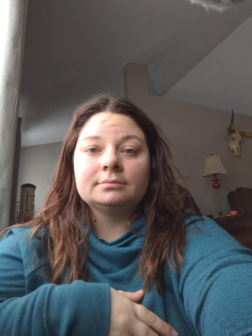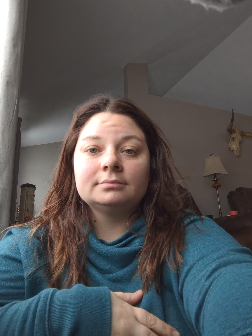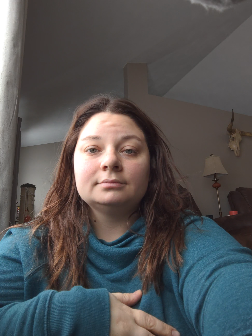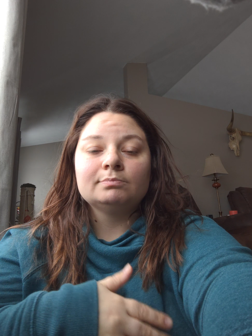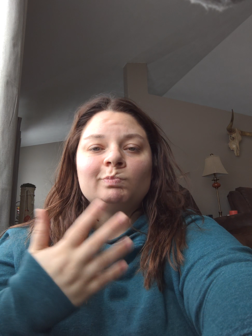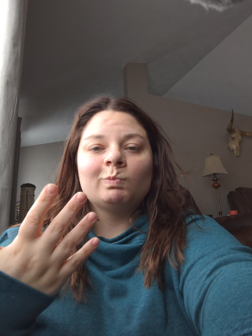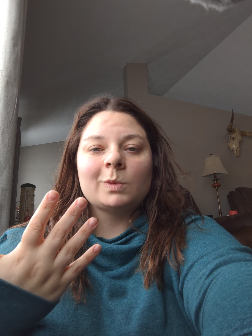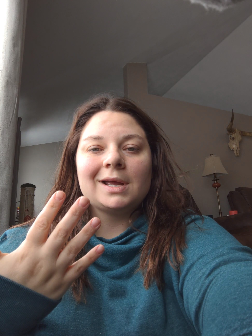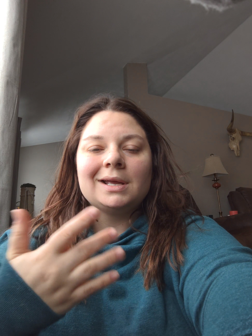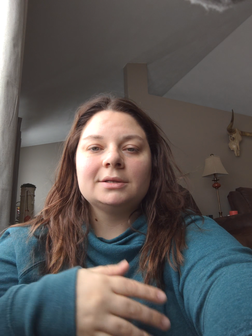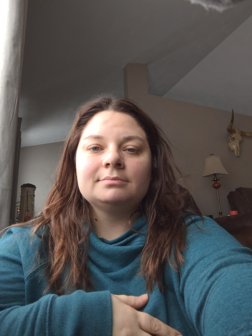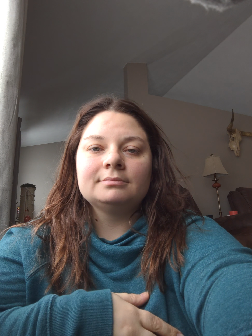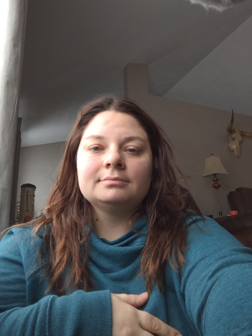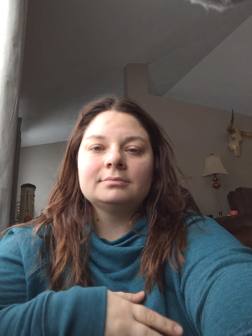wait